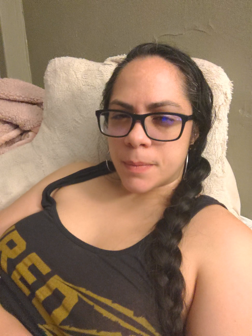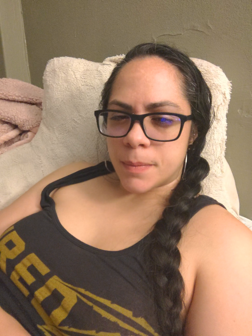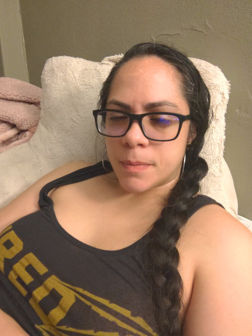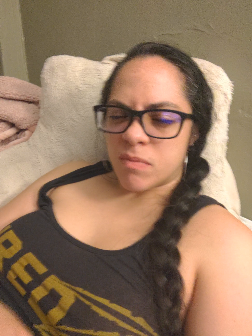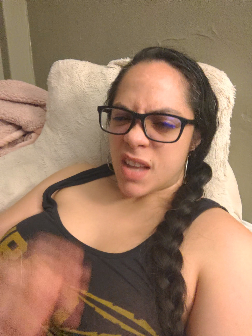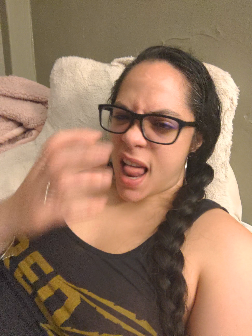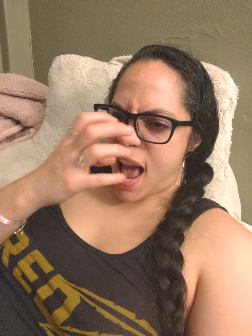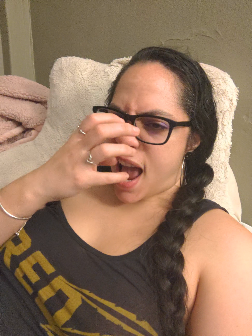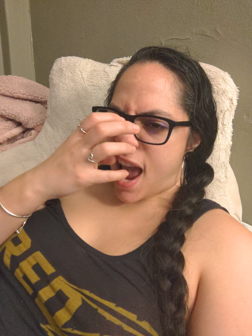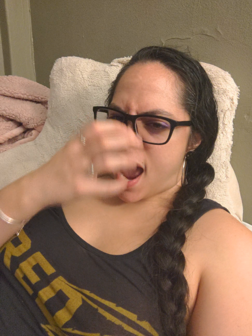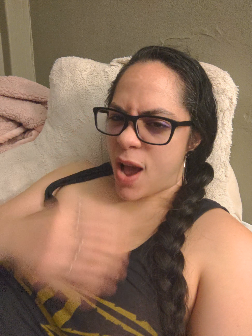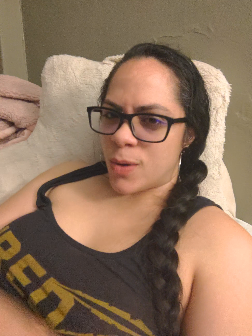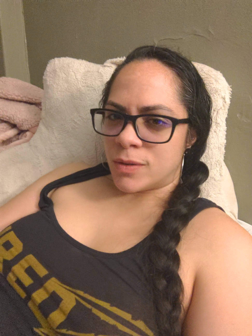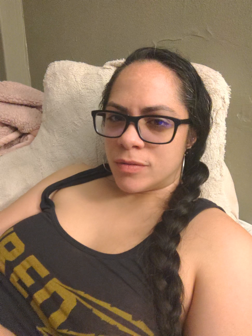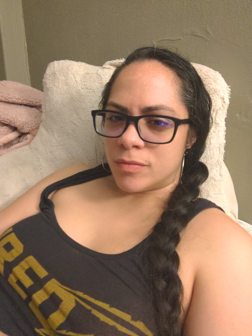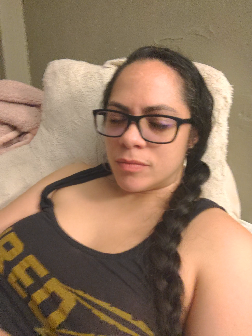clown